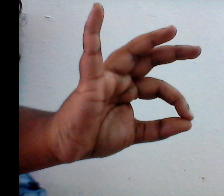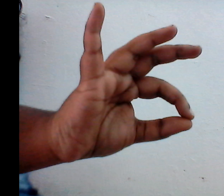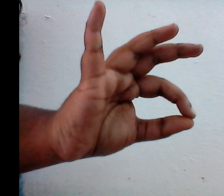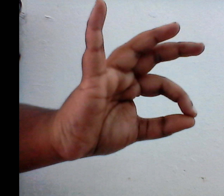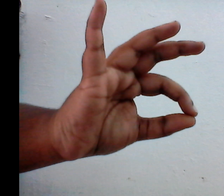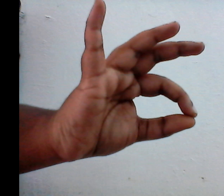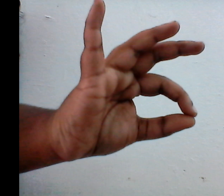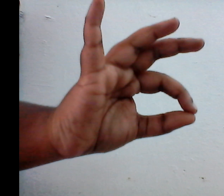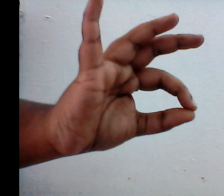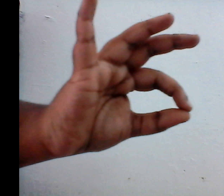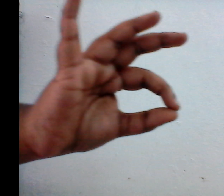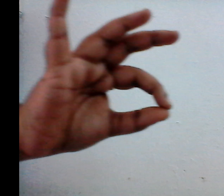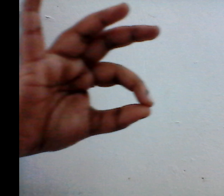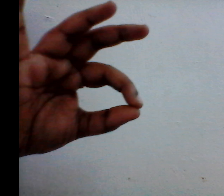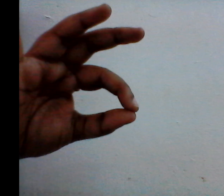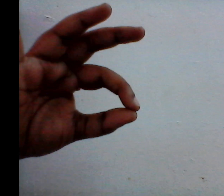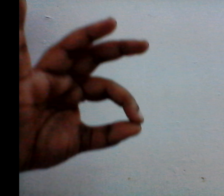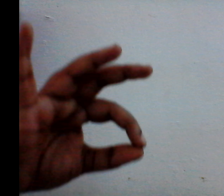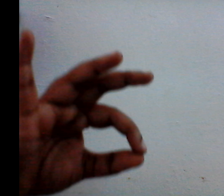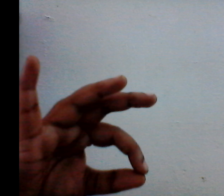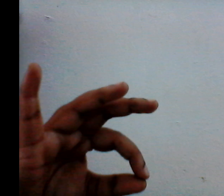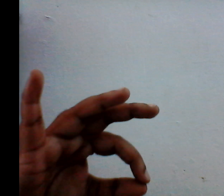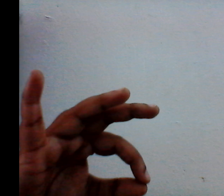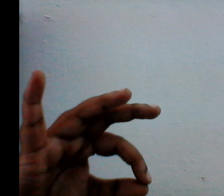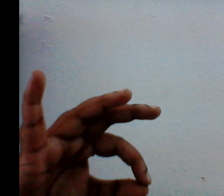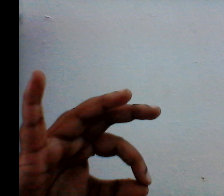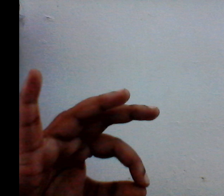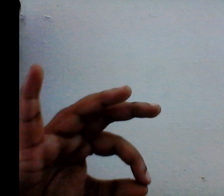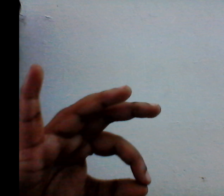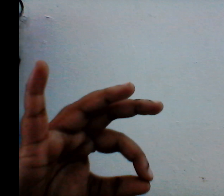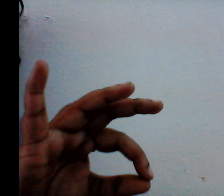ഔ